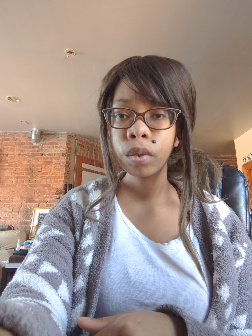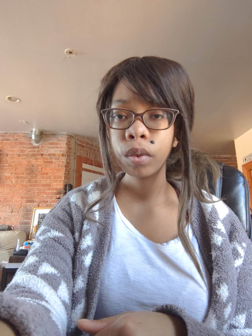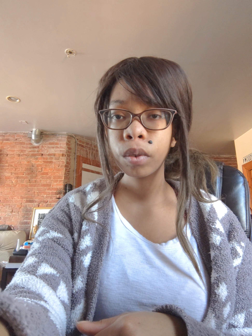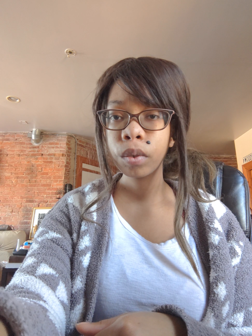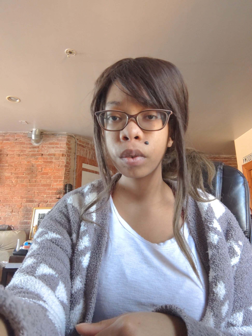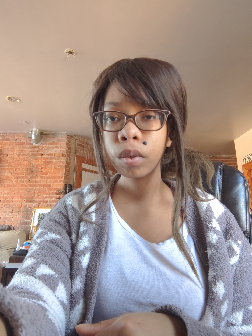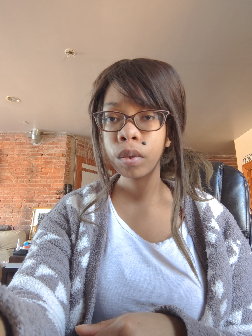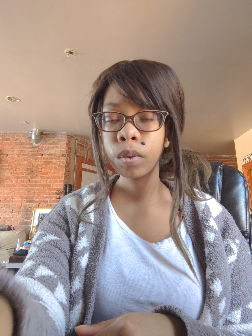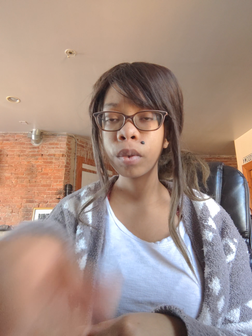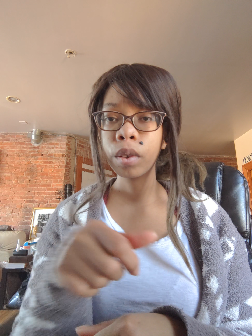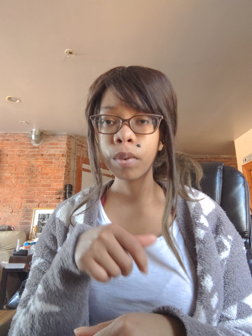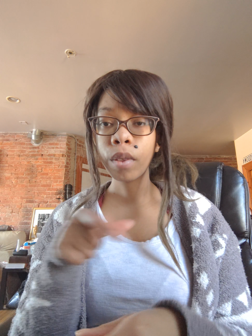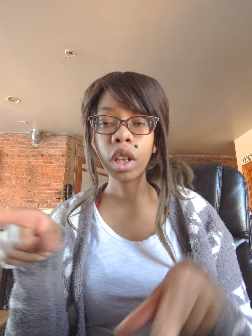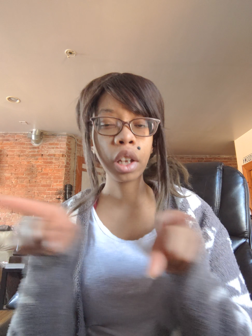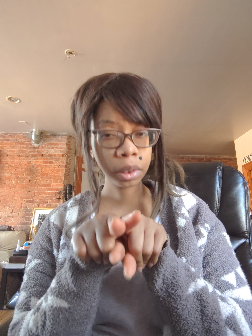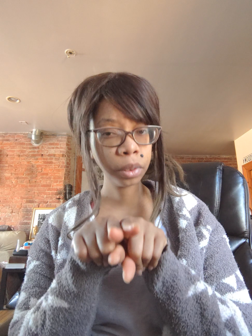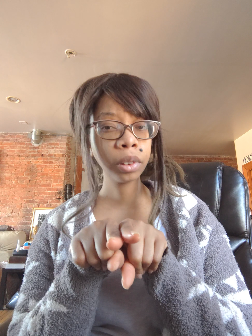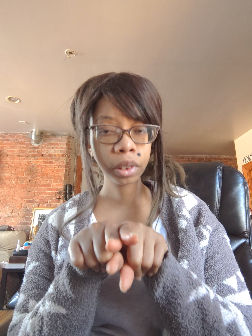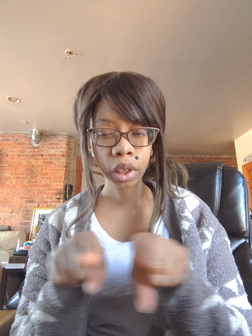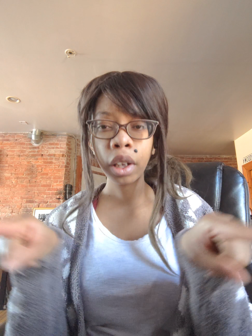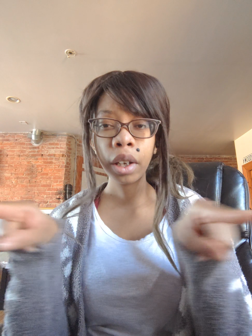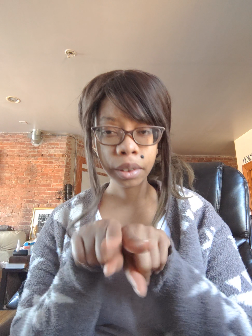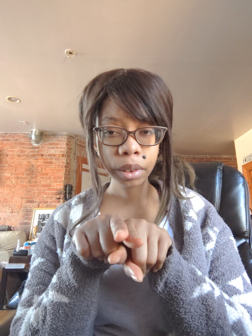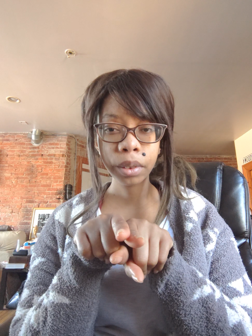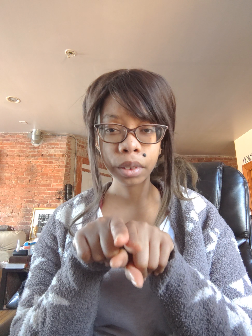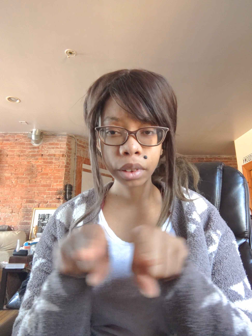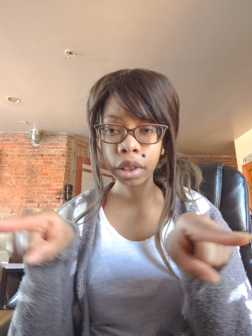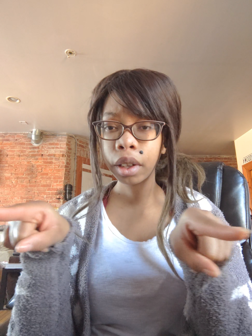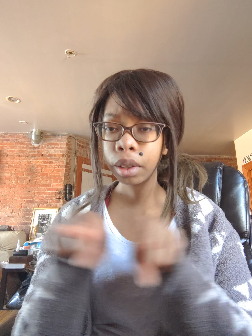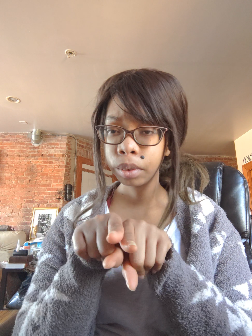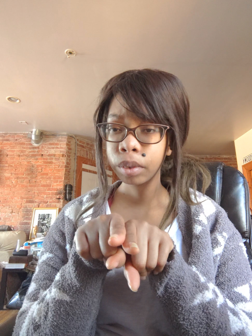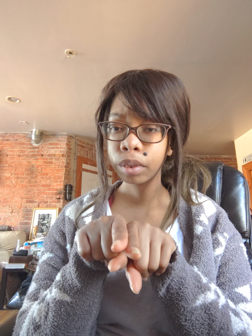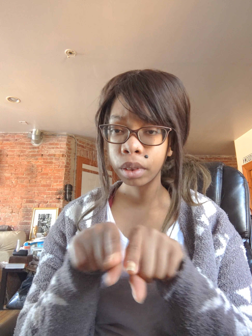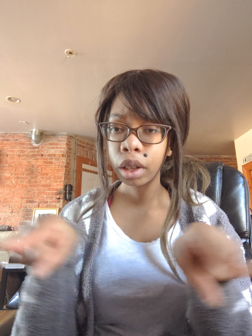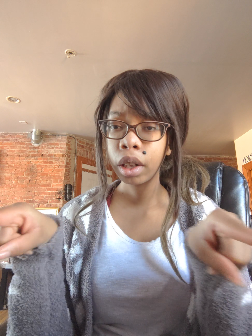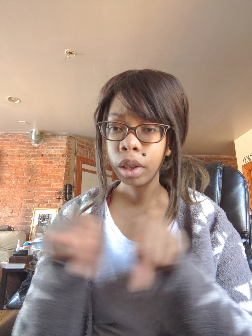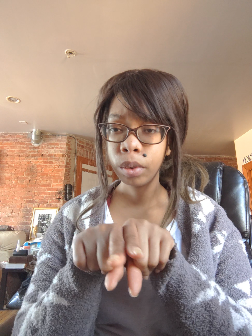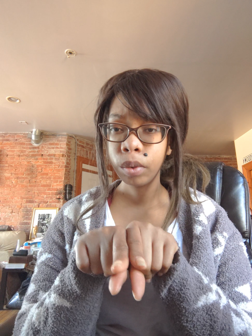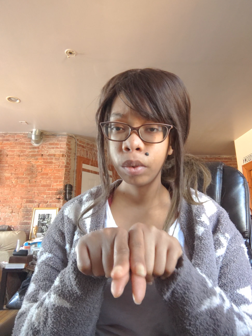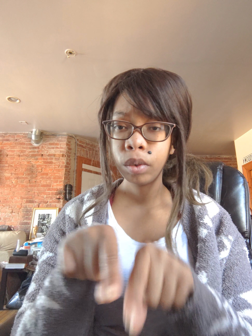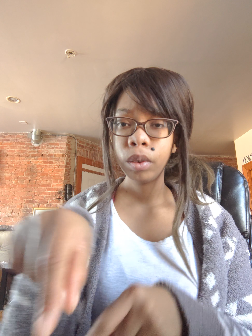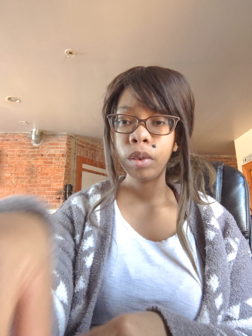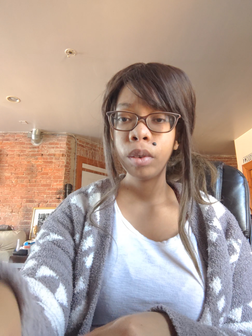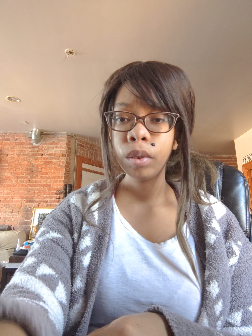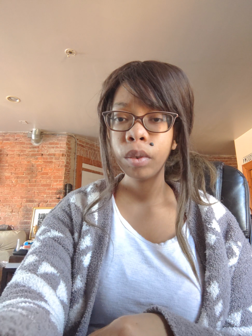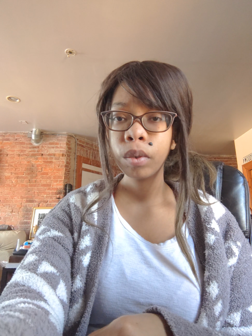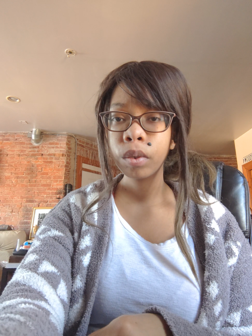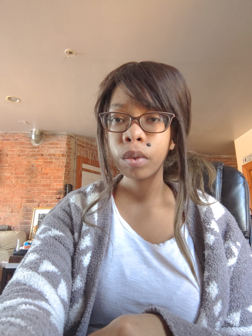same